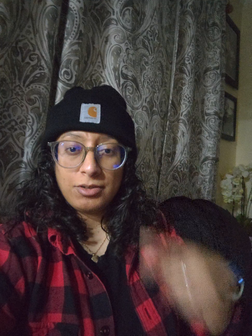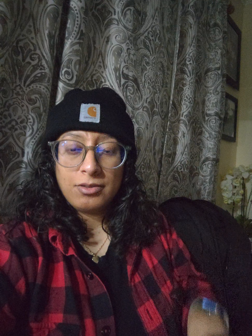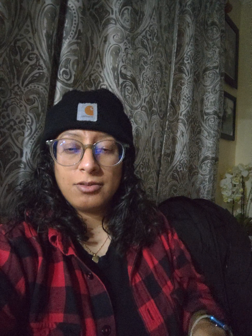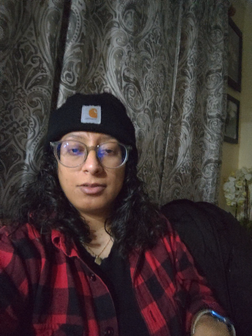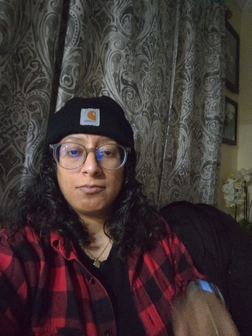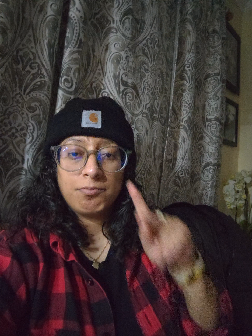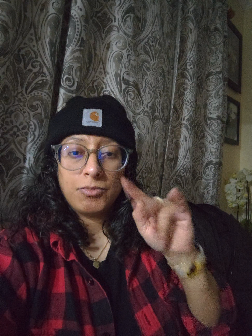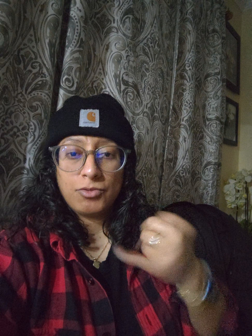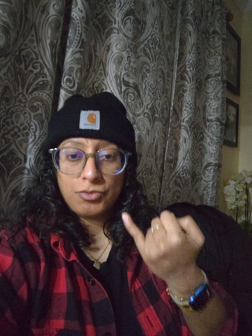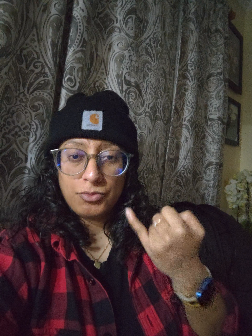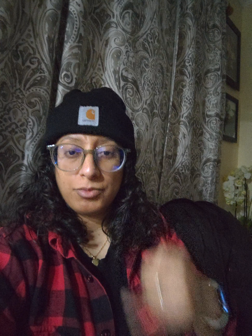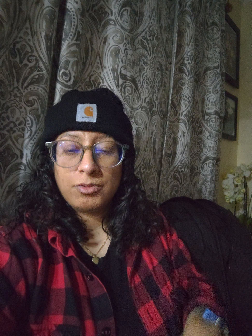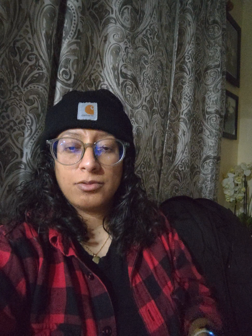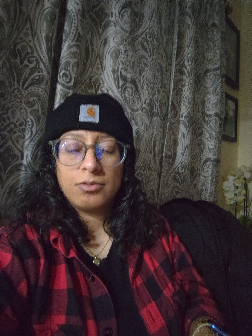pajamas